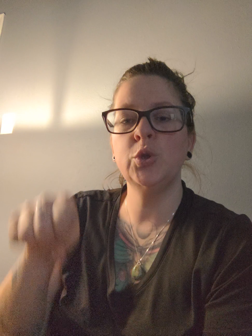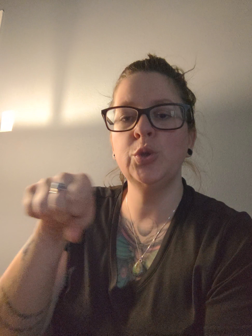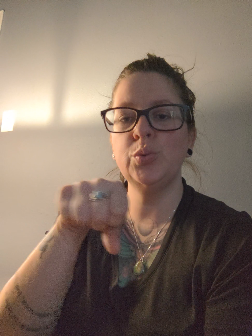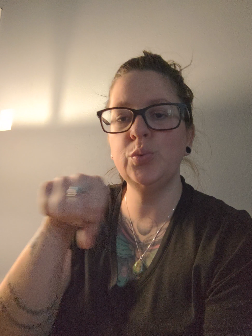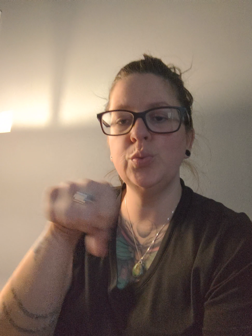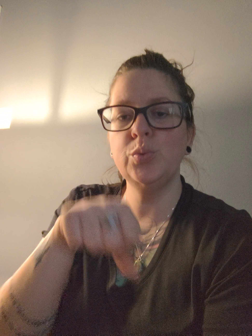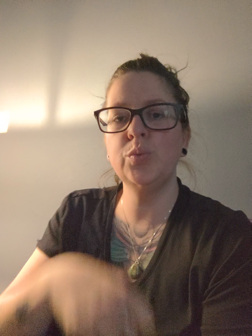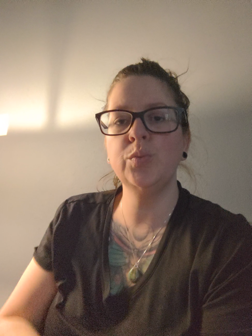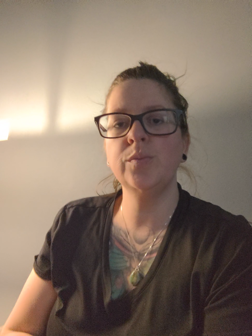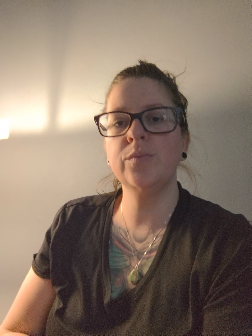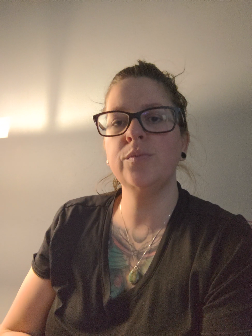shoe